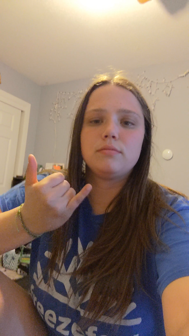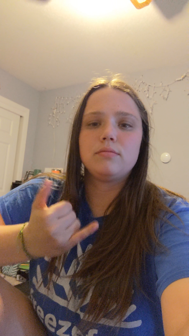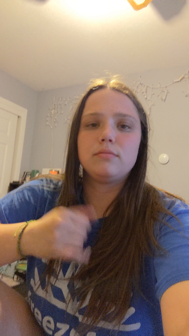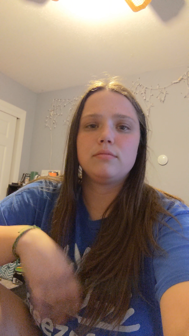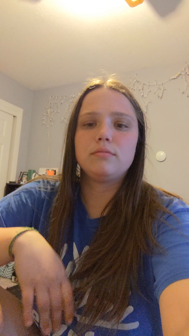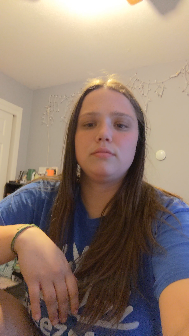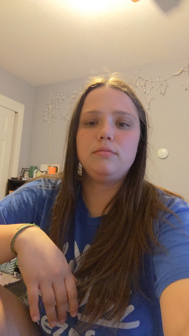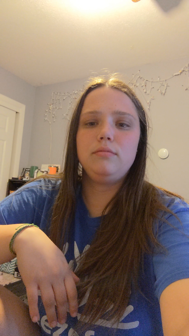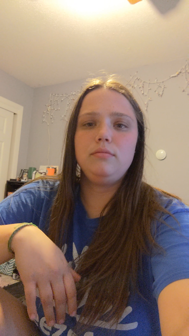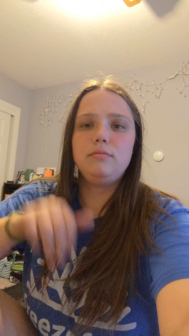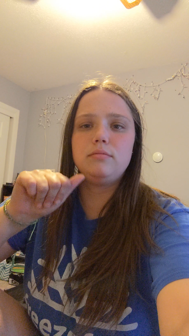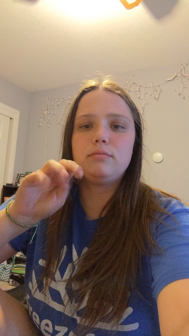am